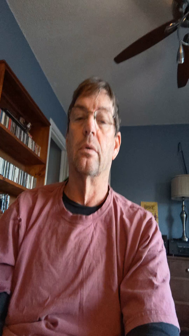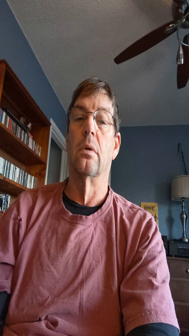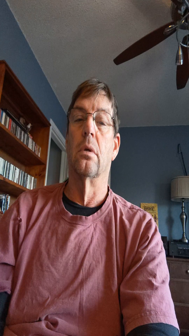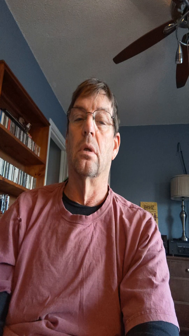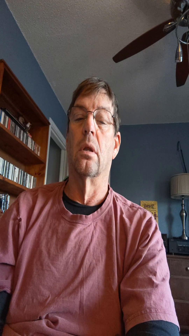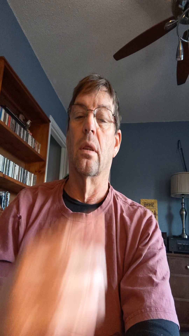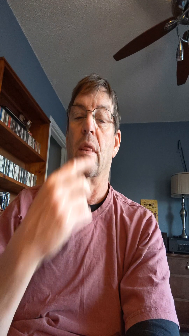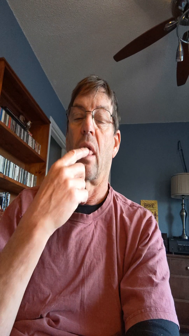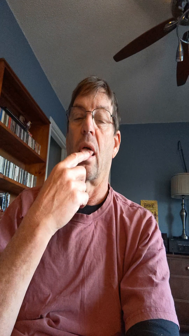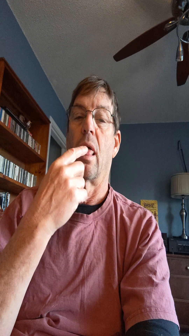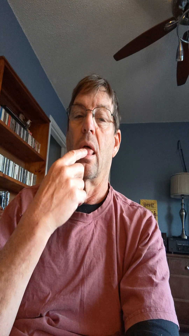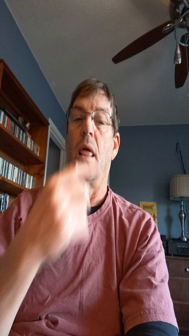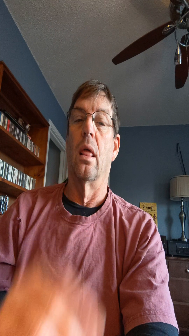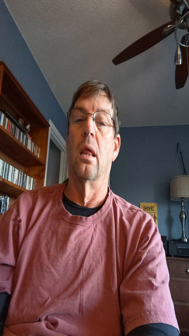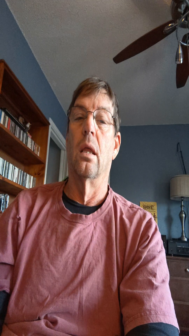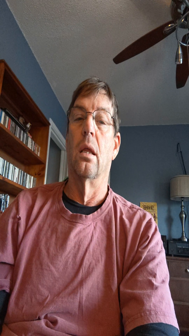tongue